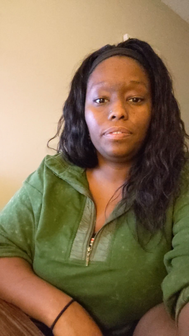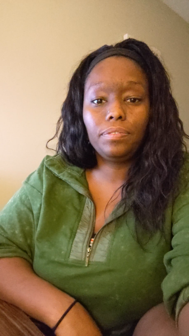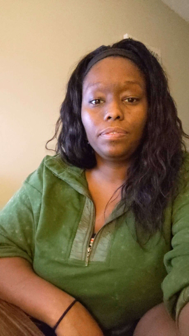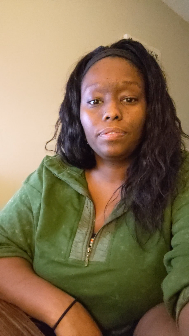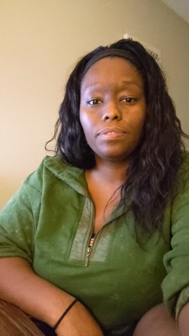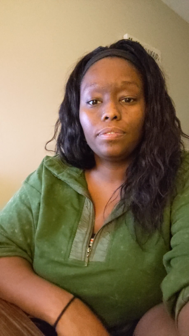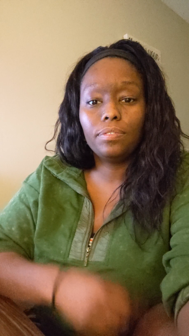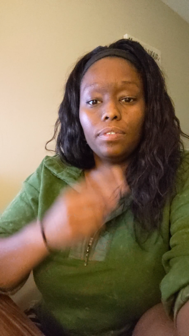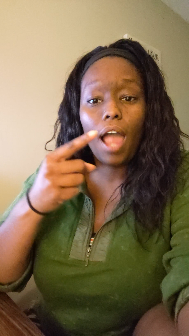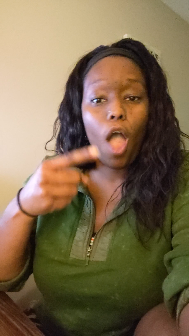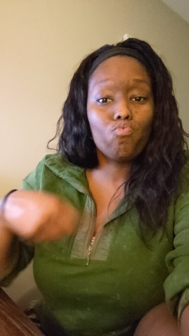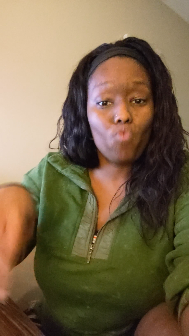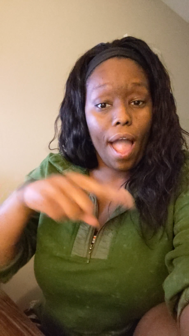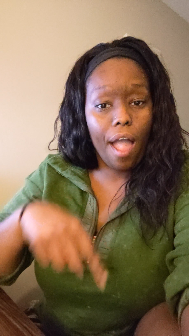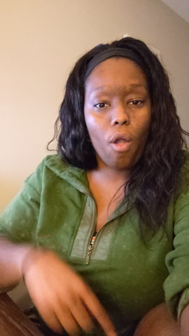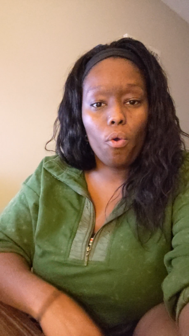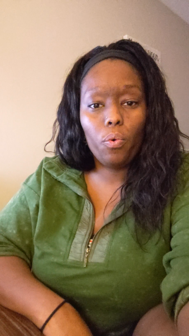around